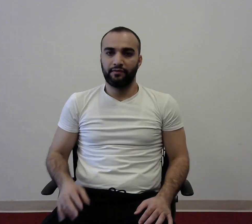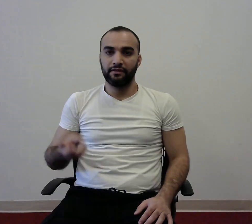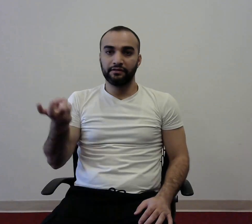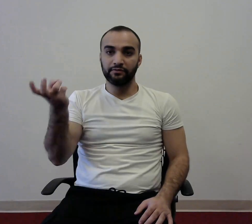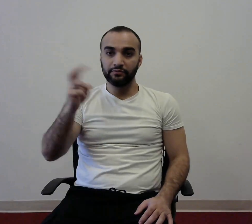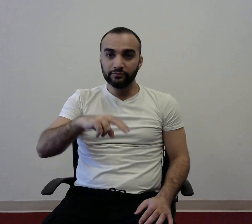gəlmək